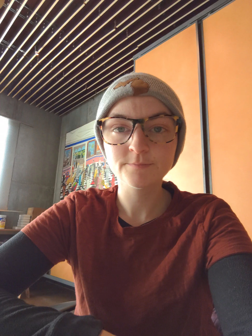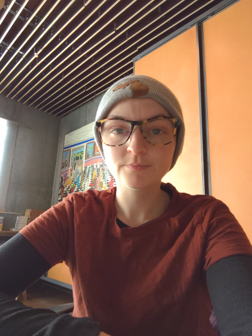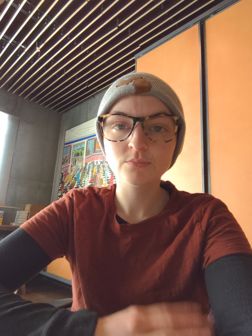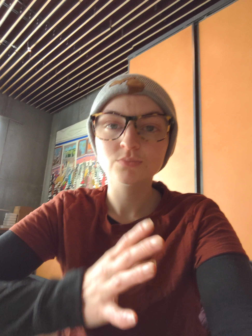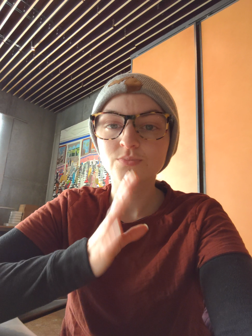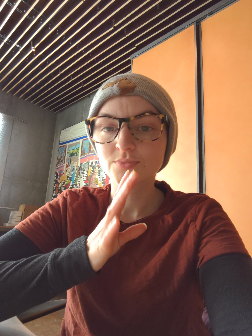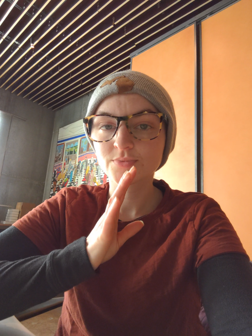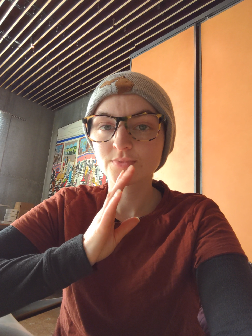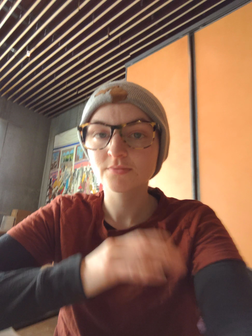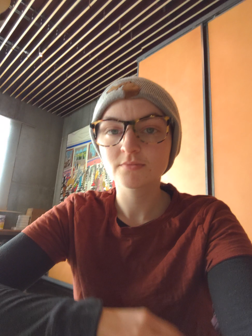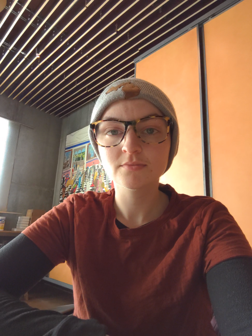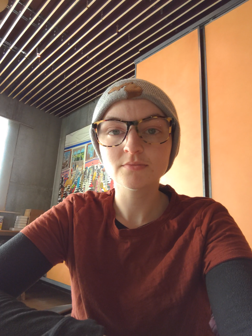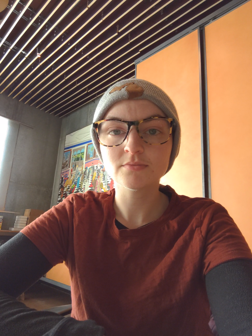talk